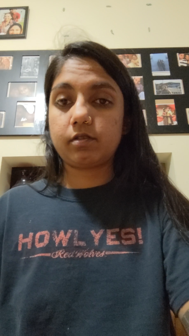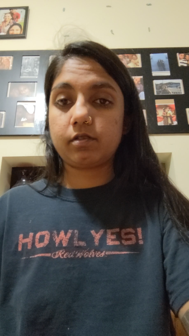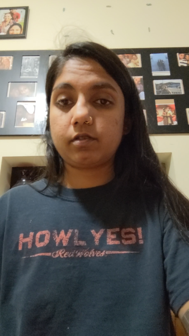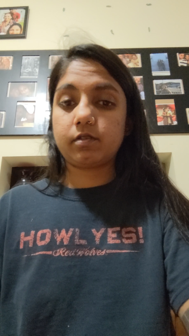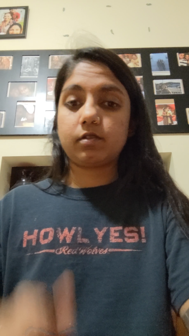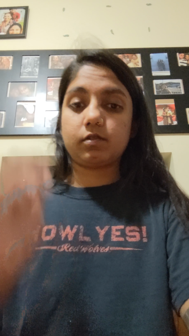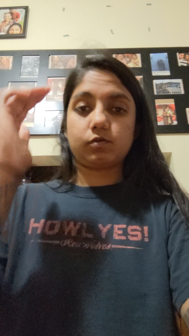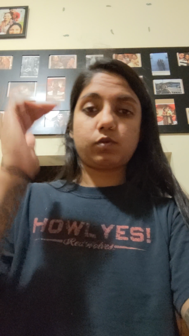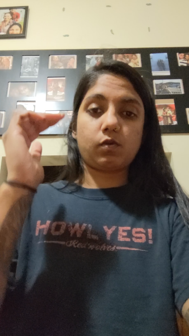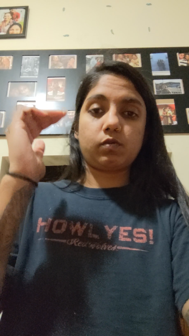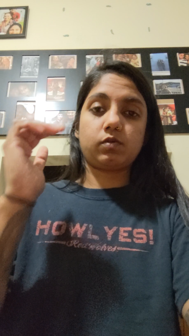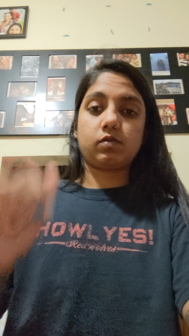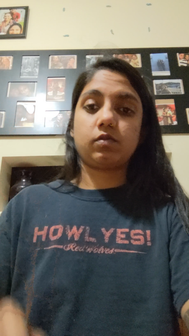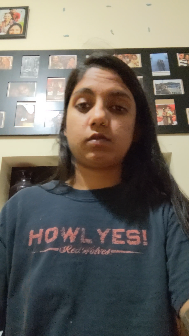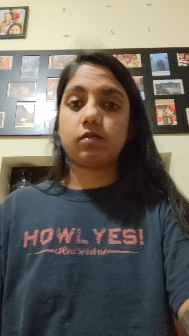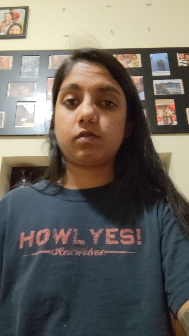short